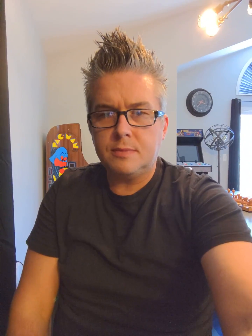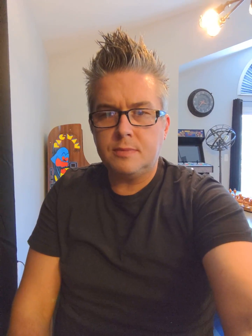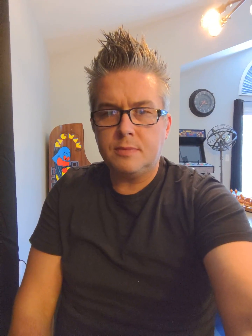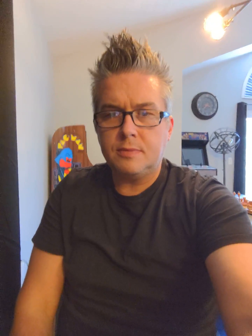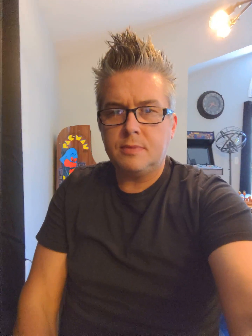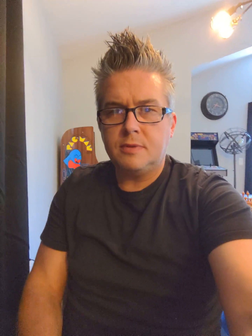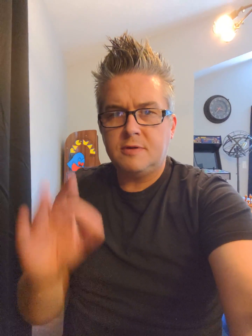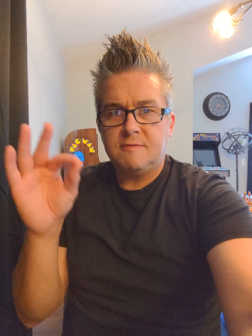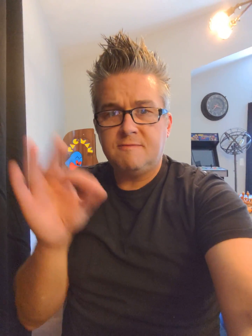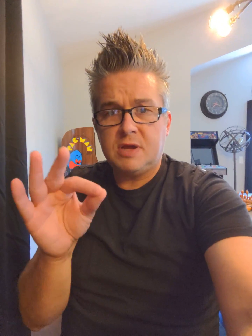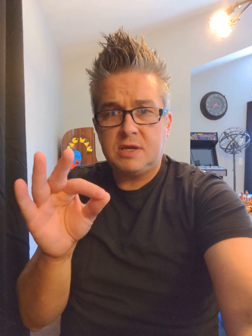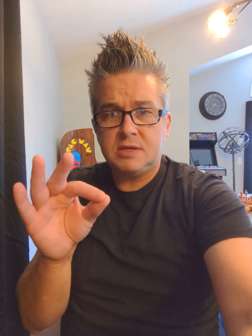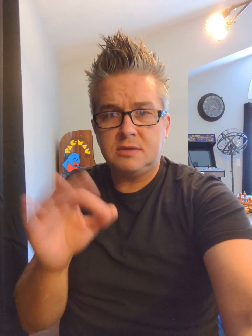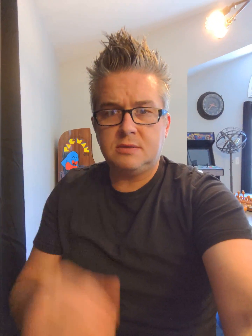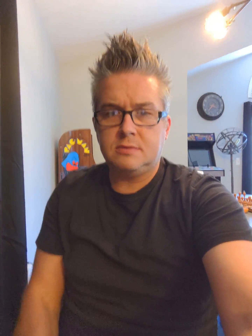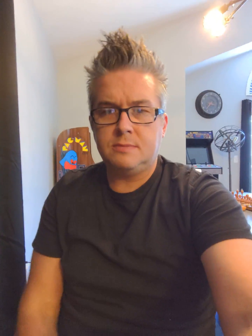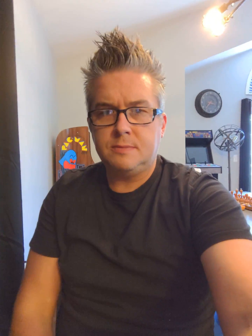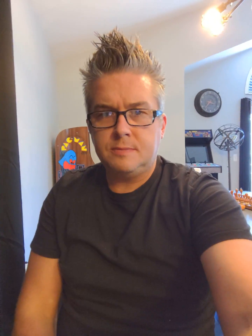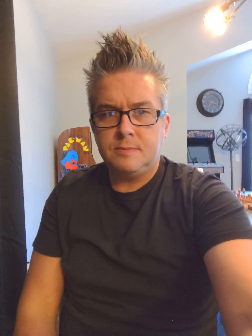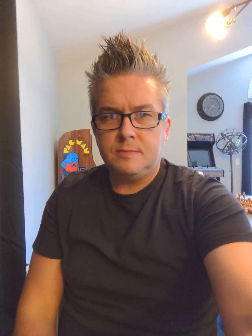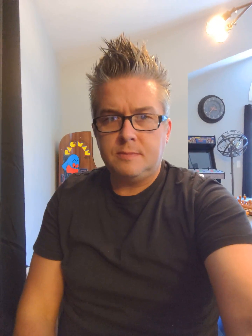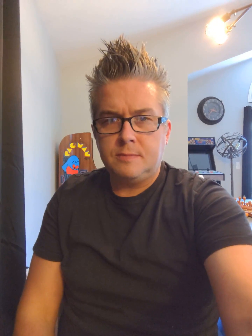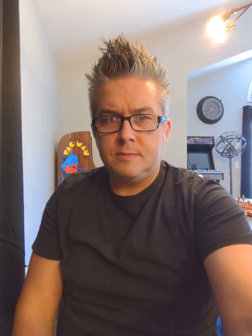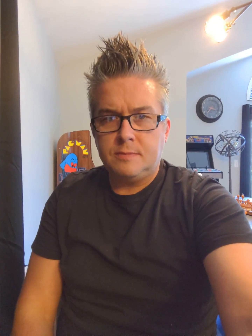fit